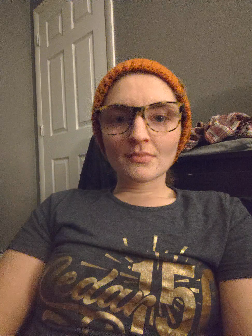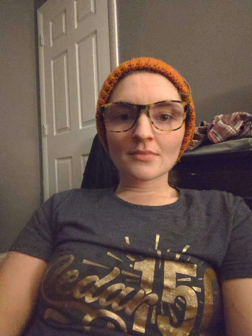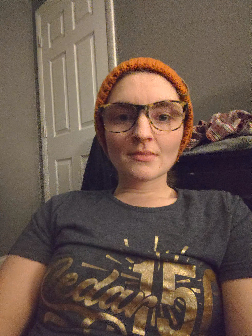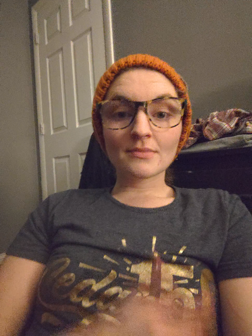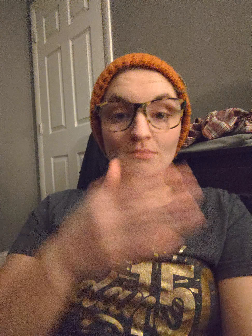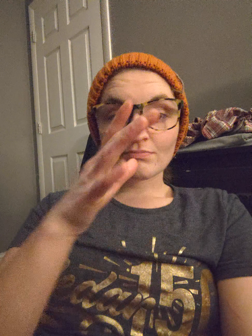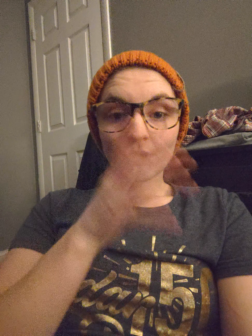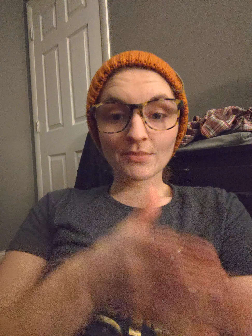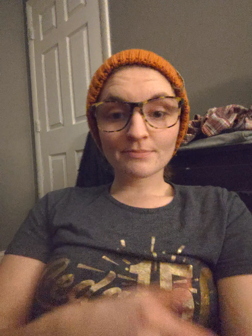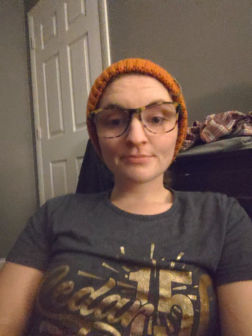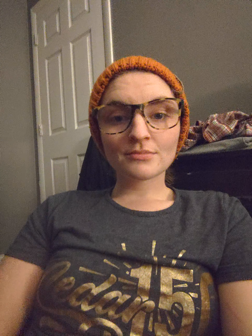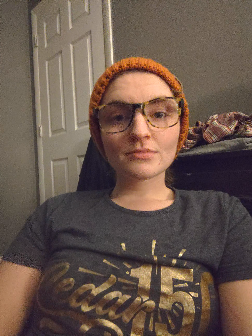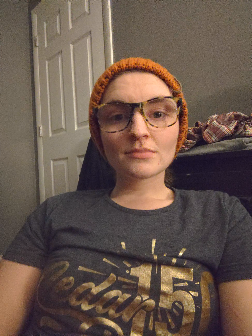grandma